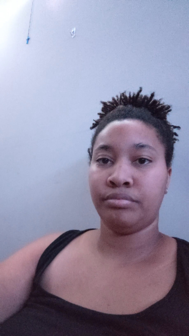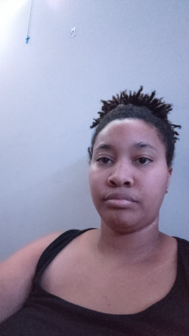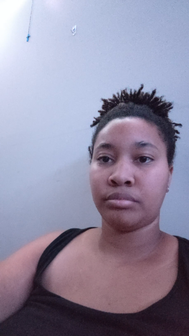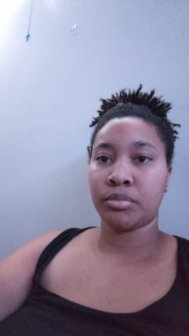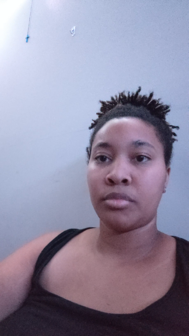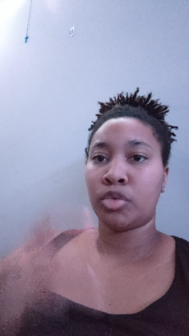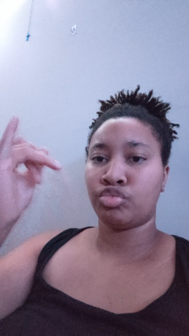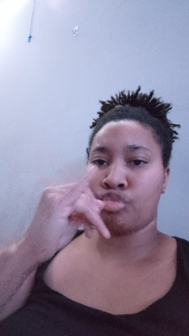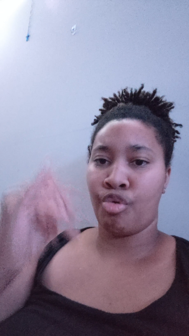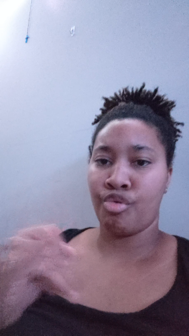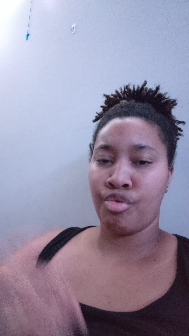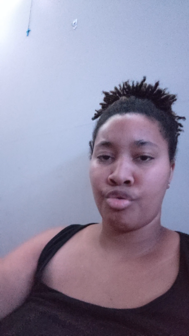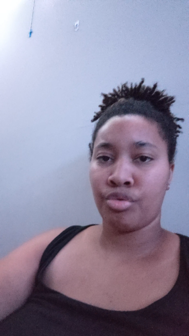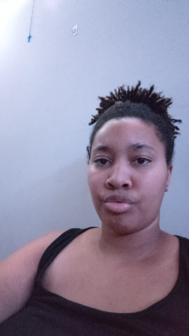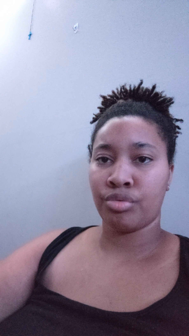draw